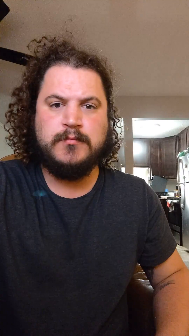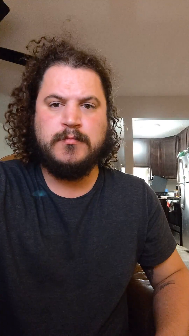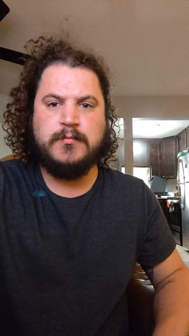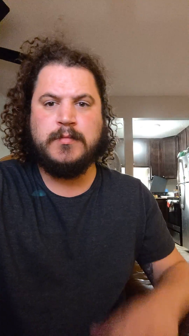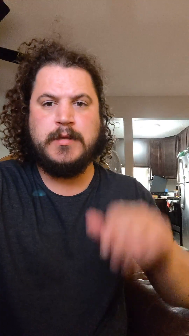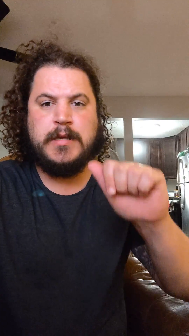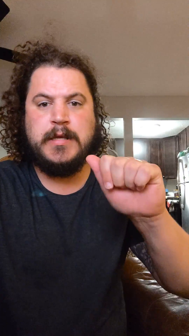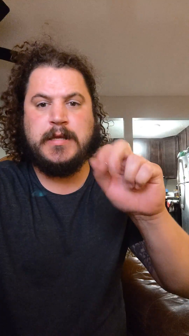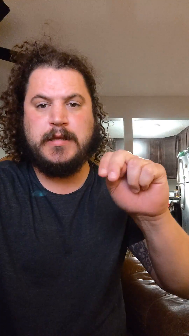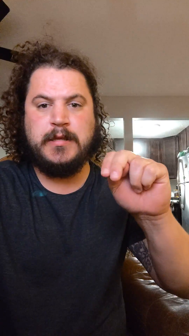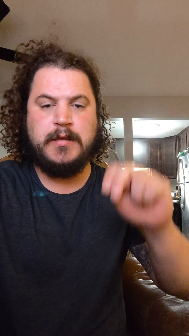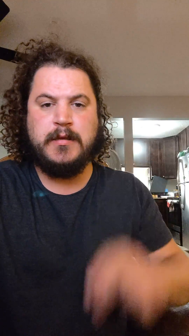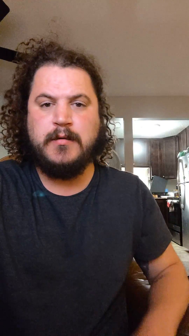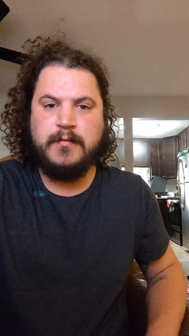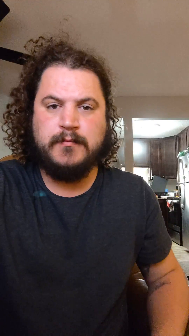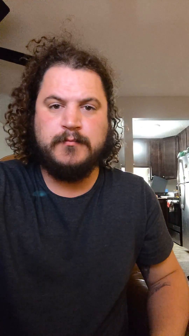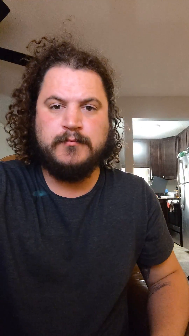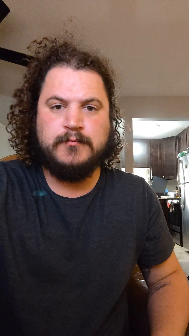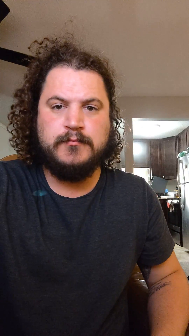an